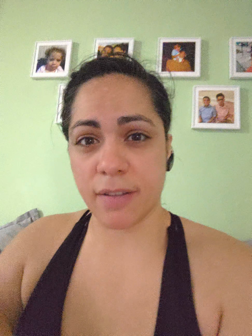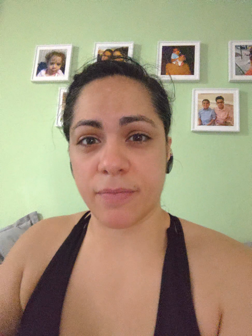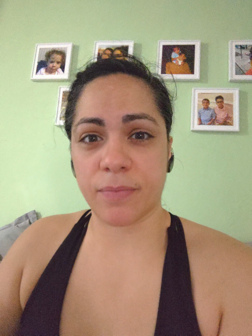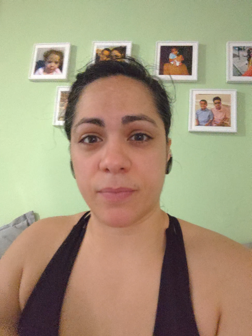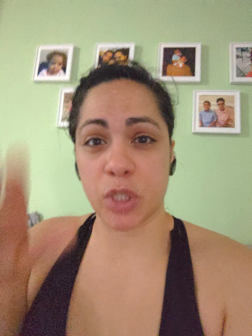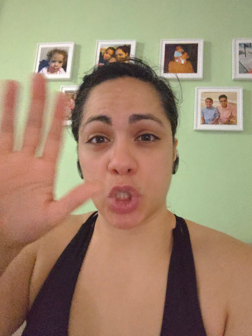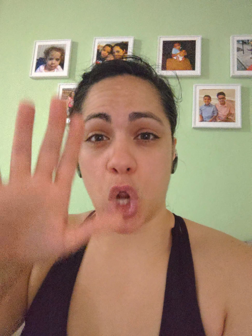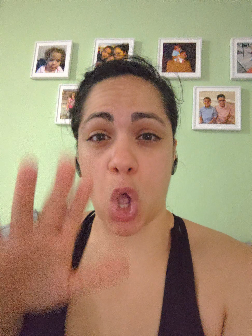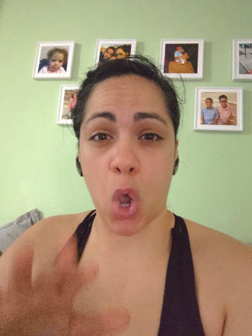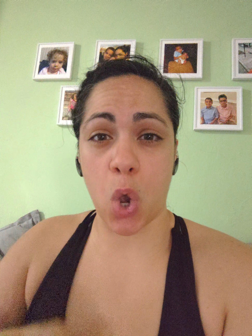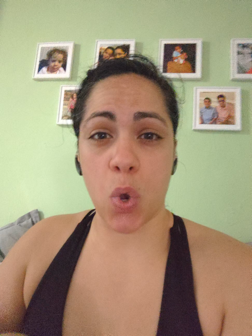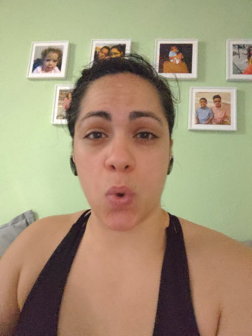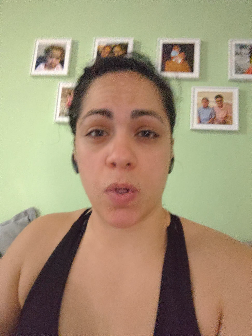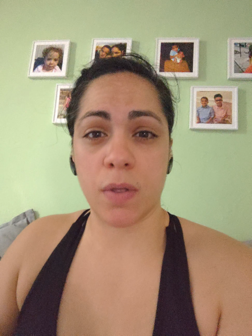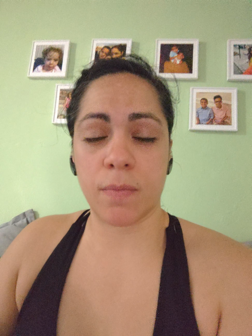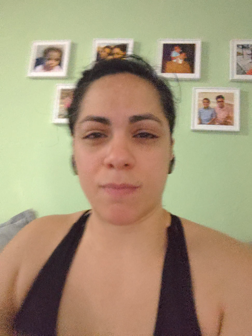snow